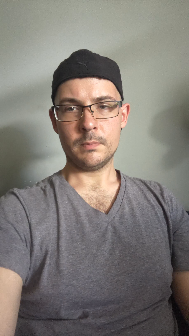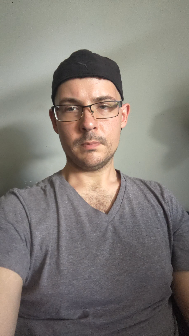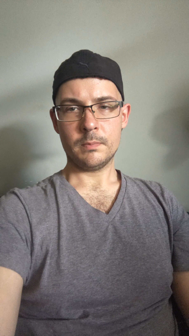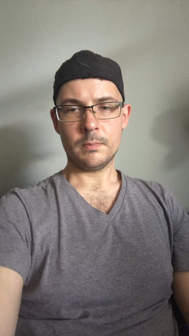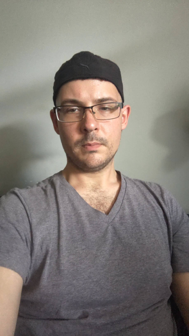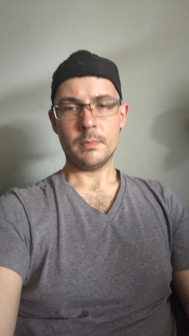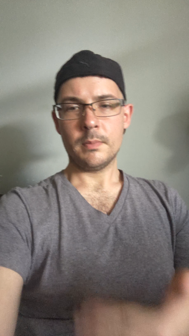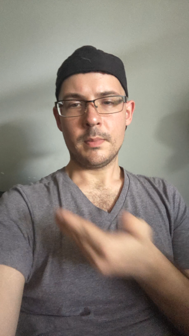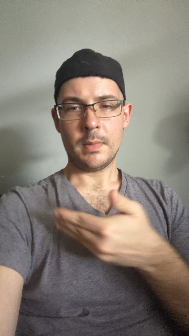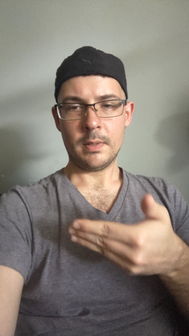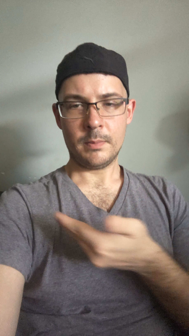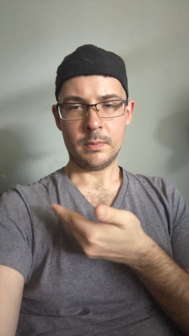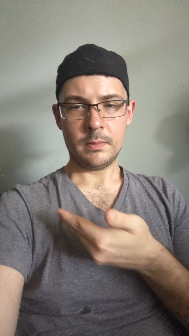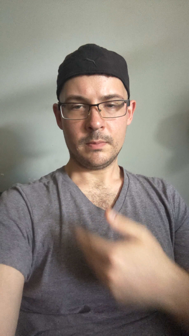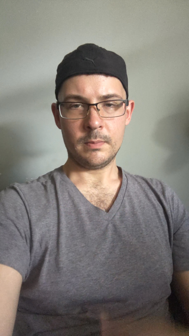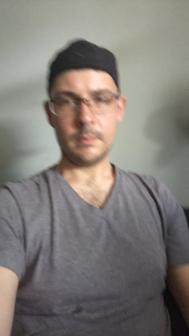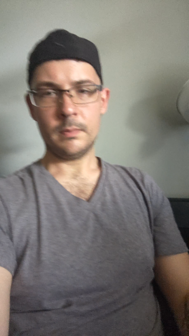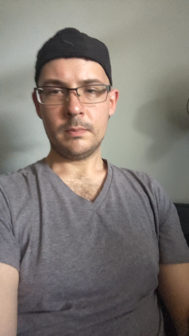baby